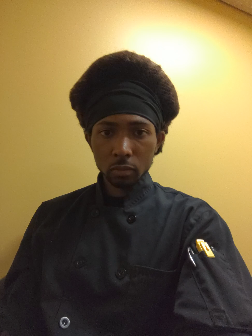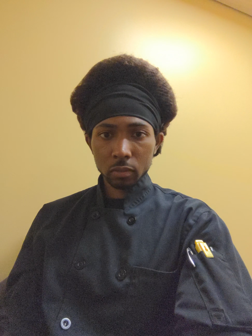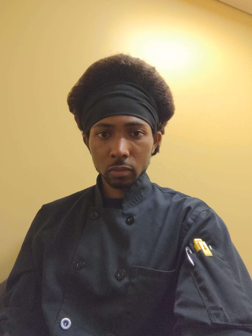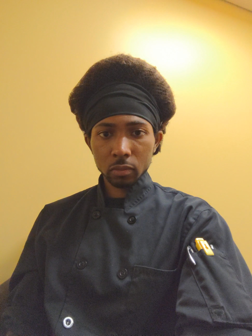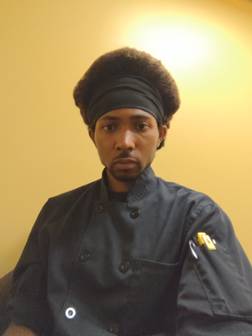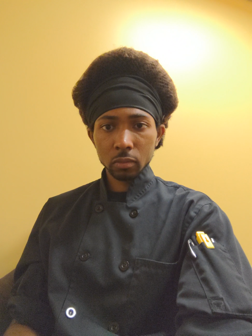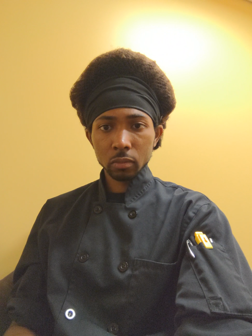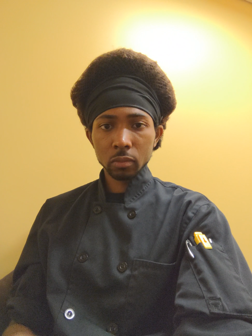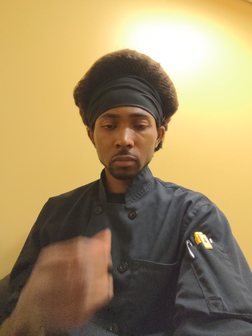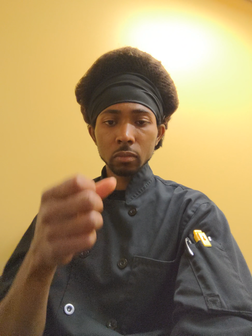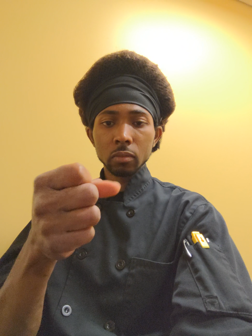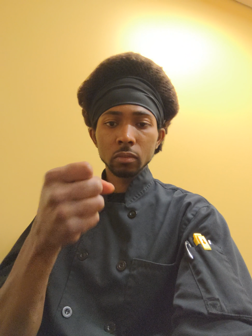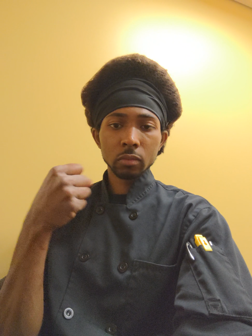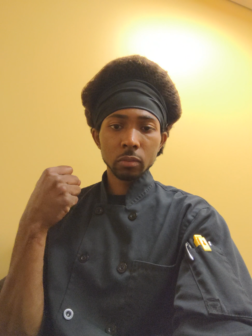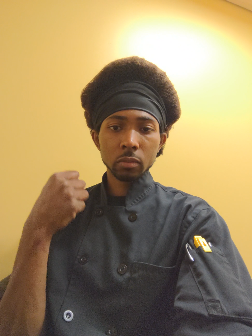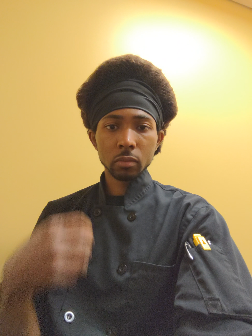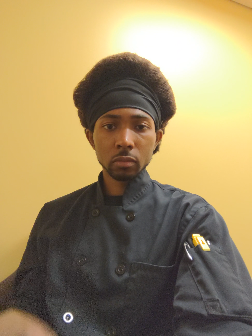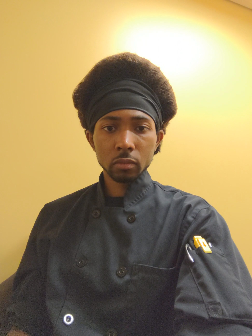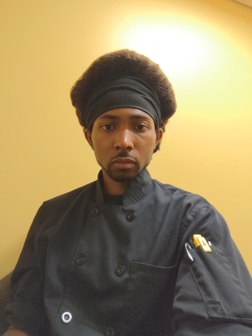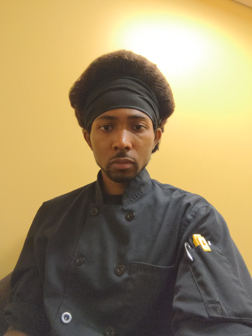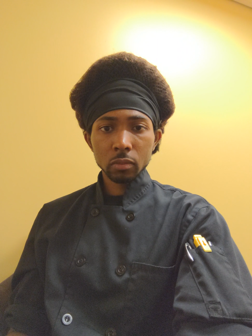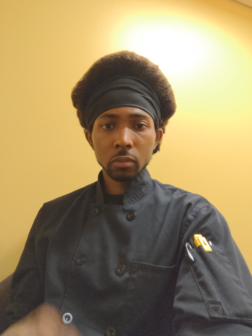pull